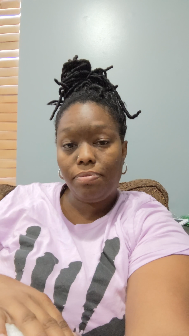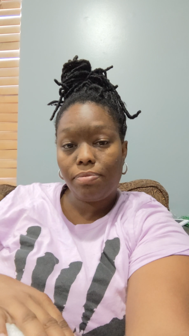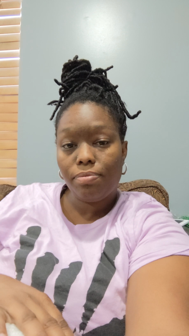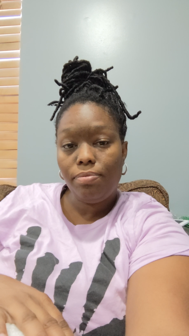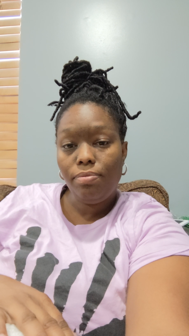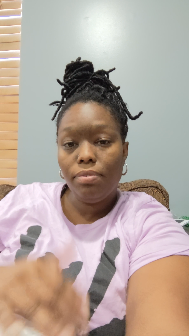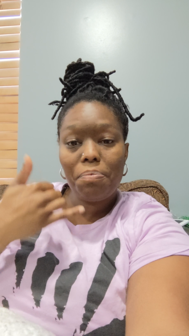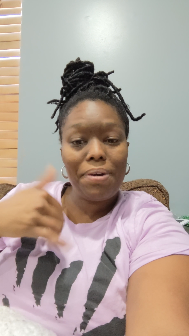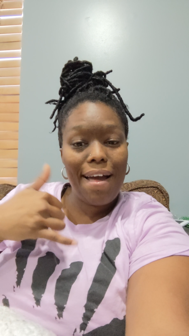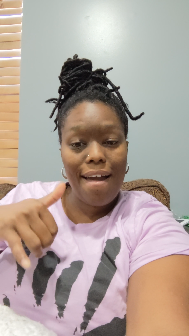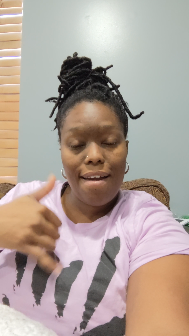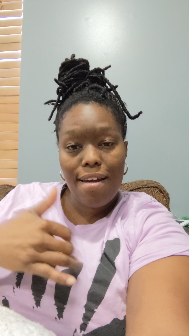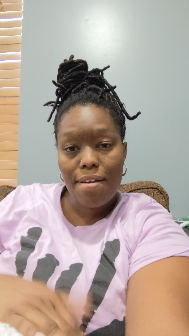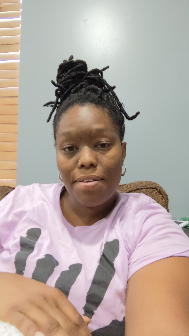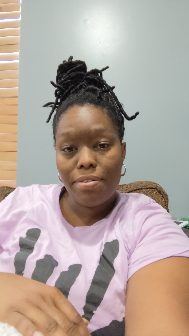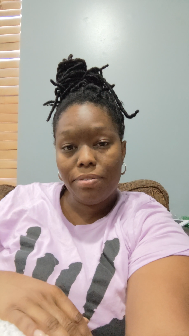play